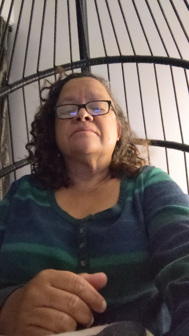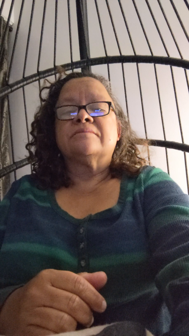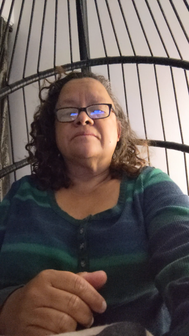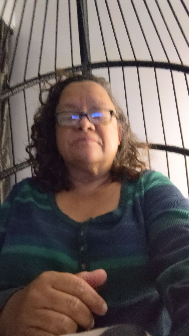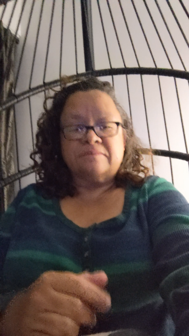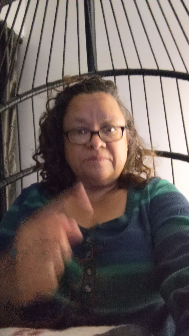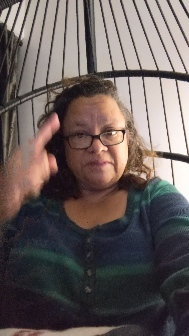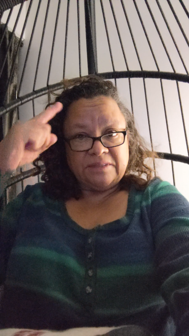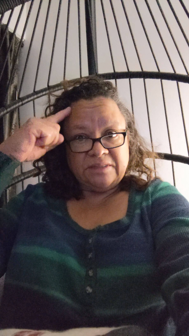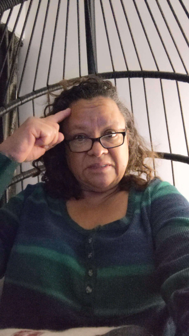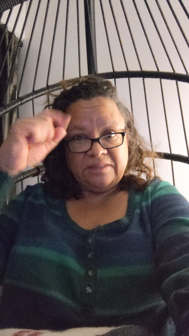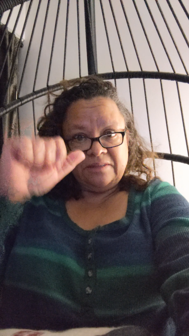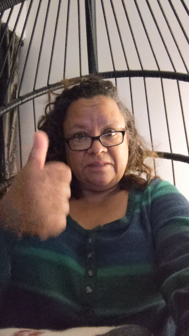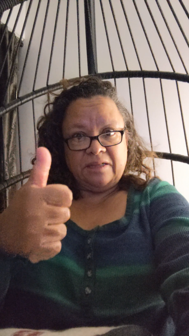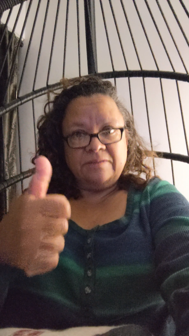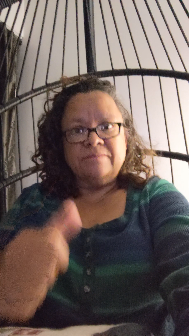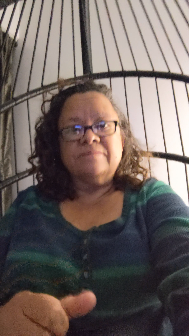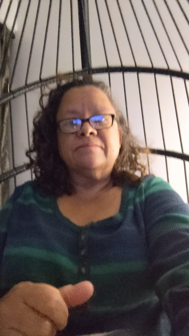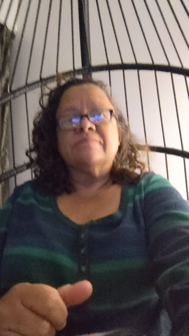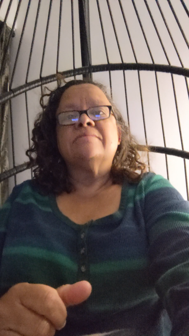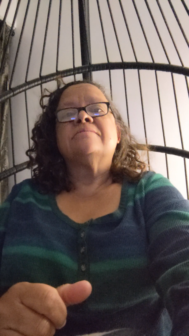dime